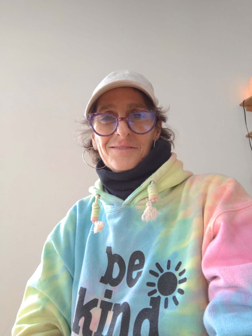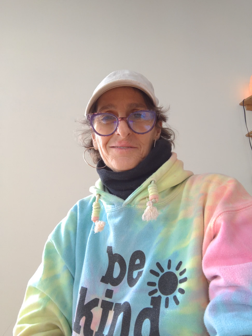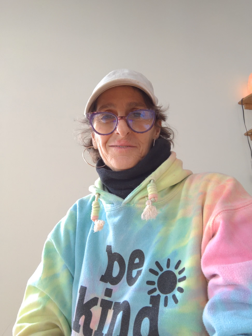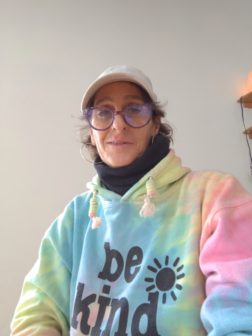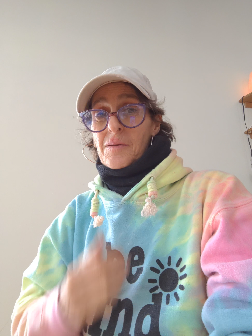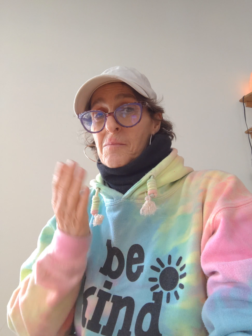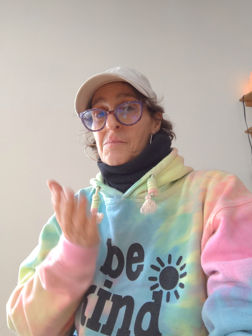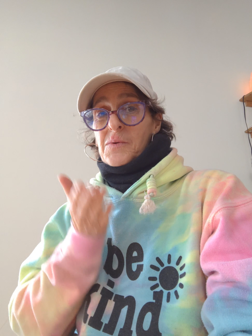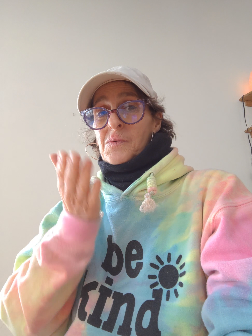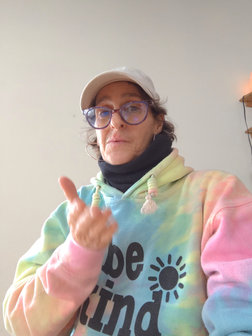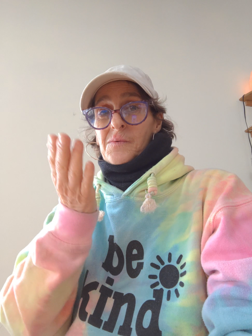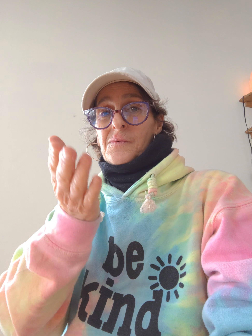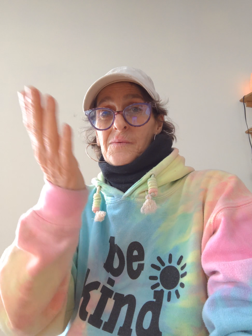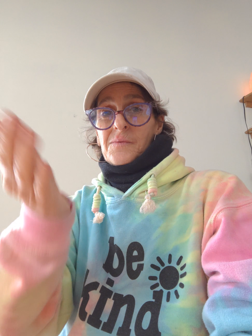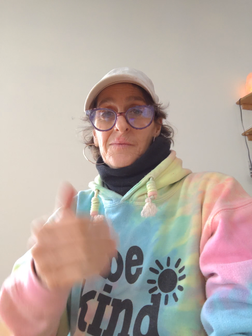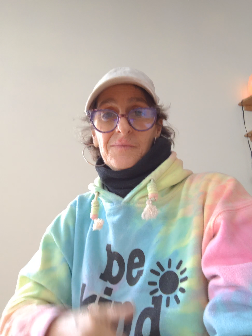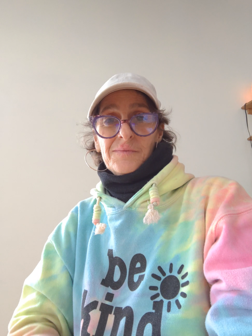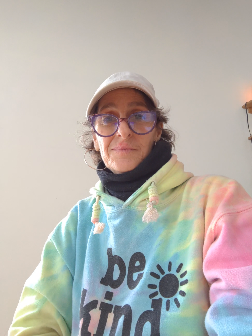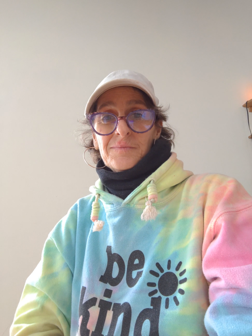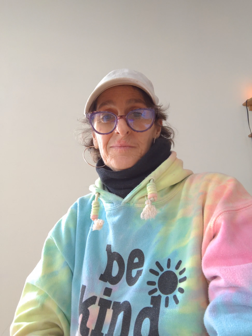boat